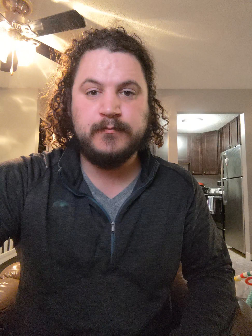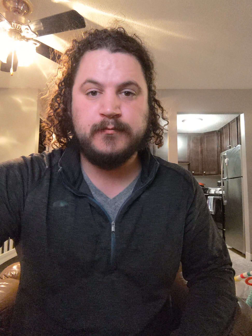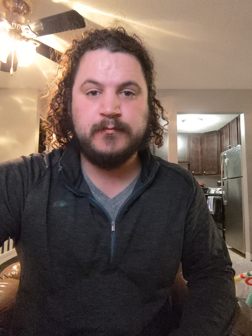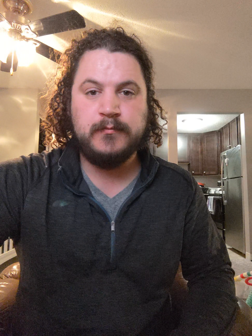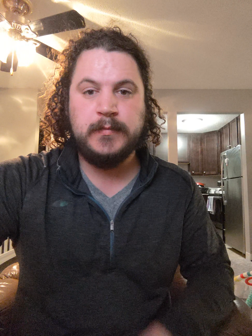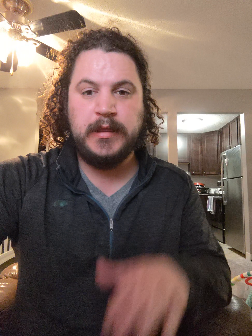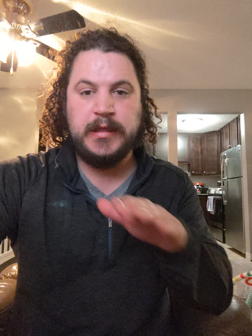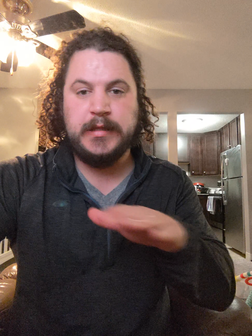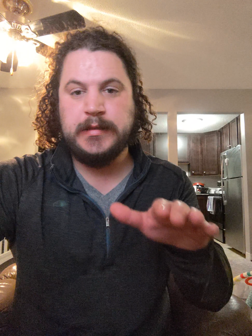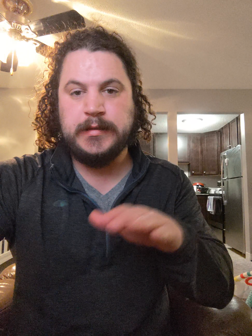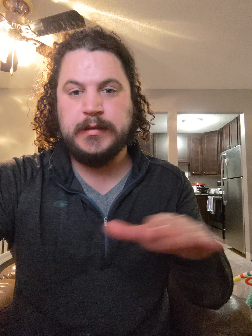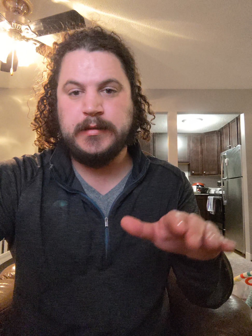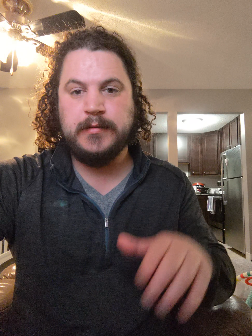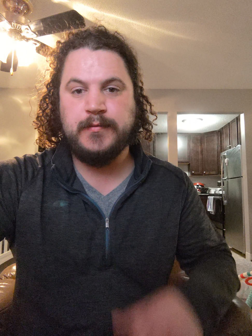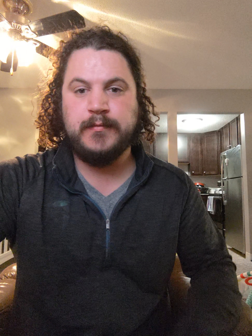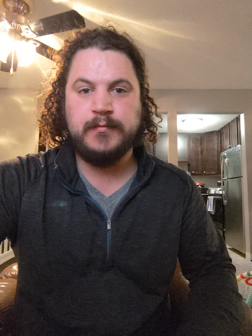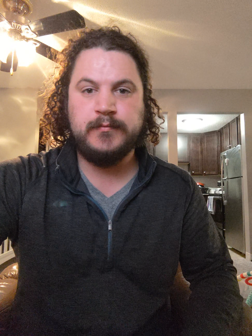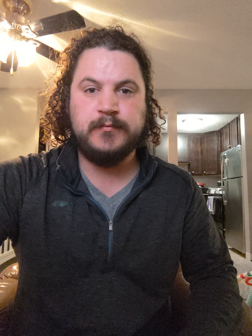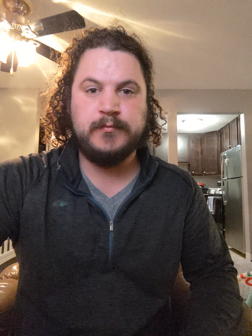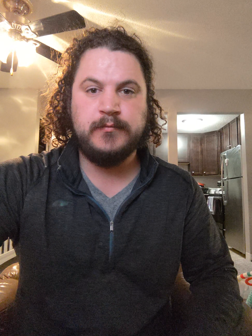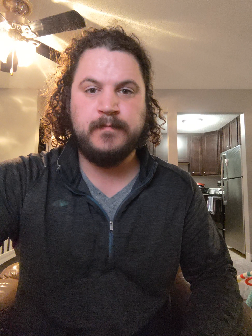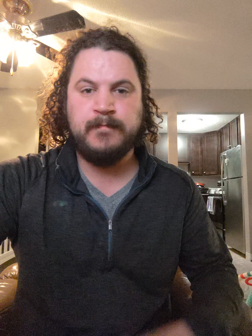clean